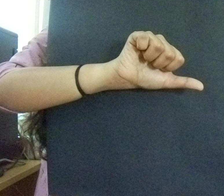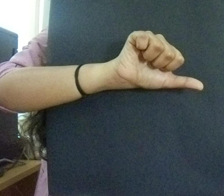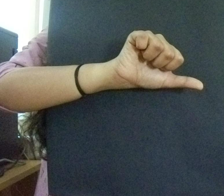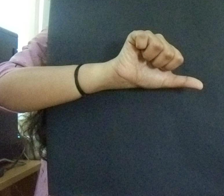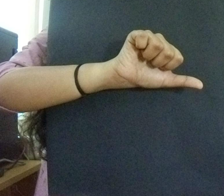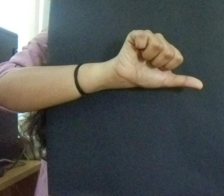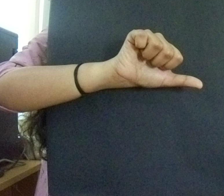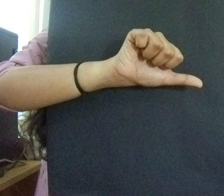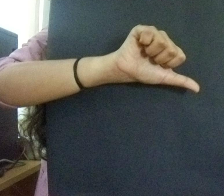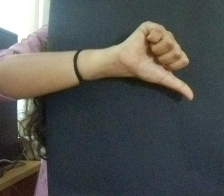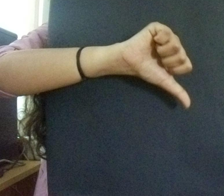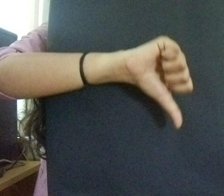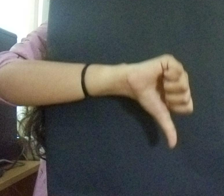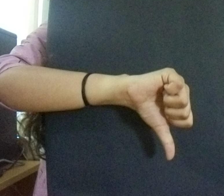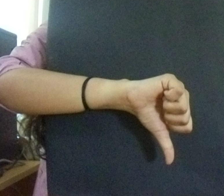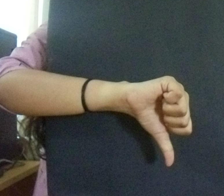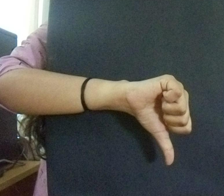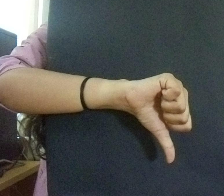lose